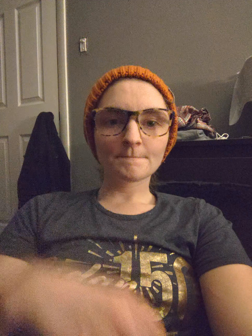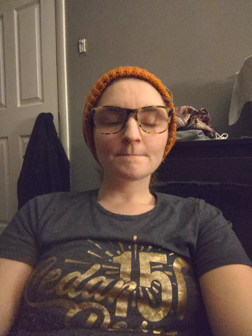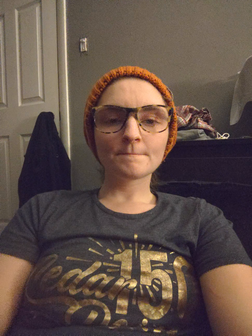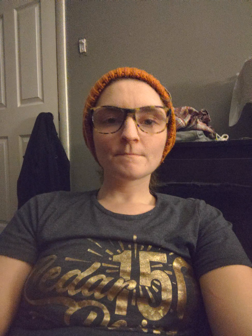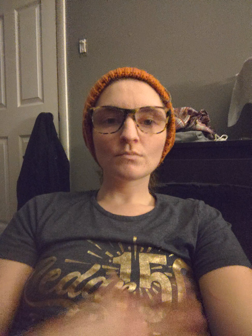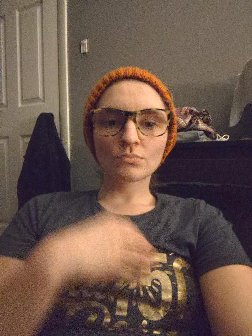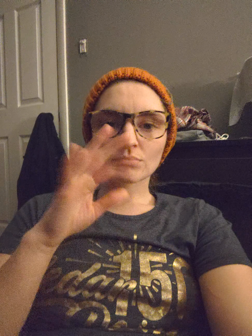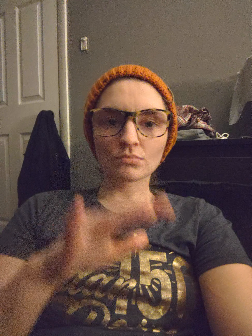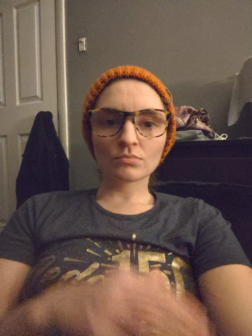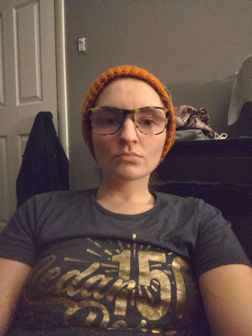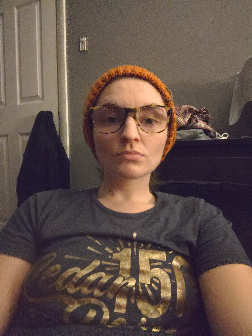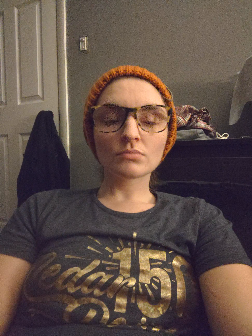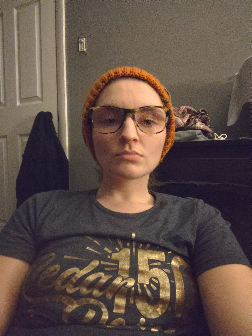snow